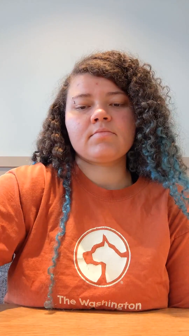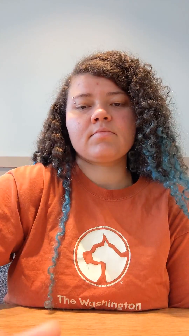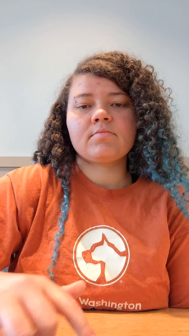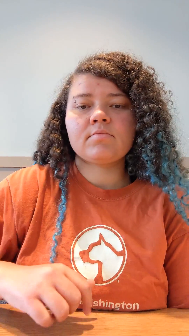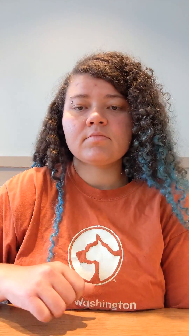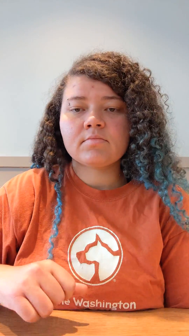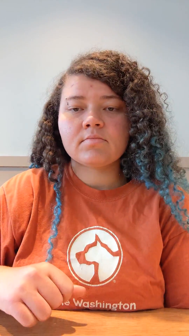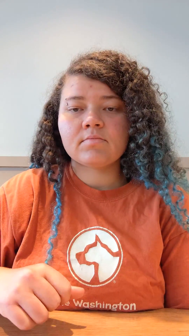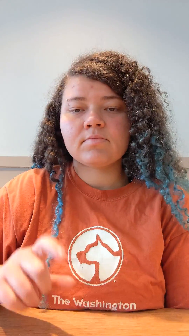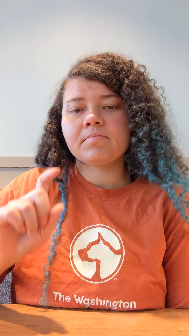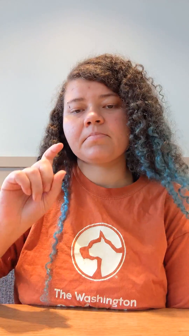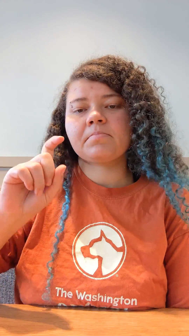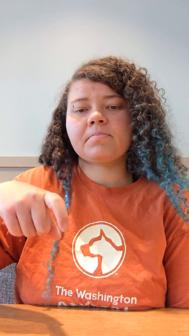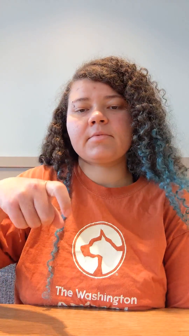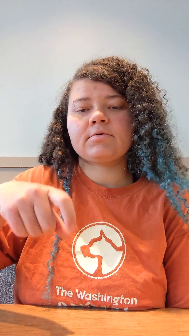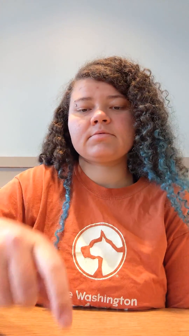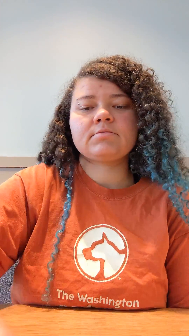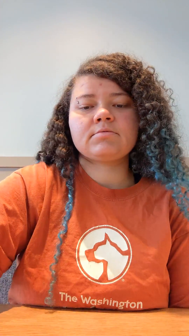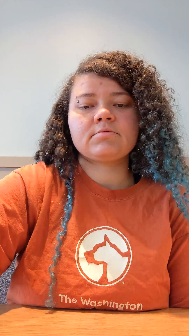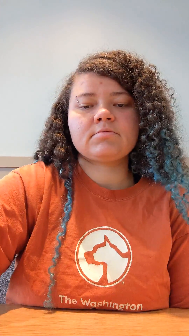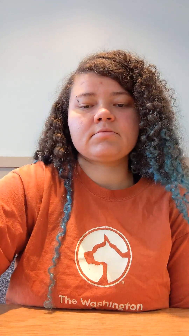must